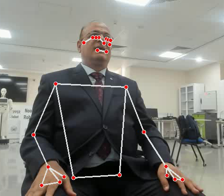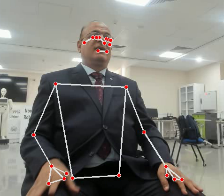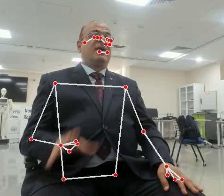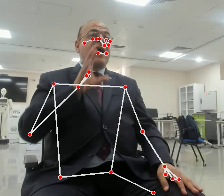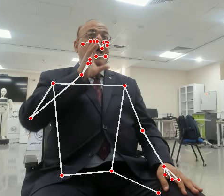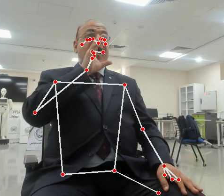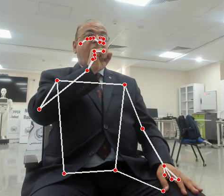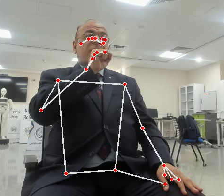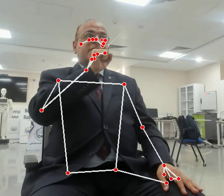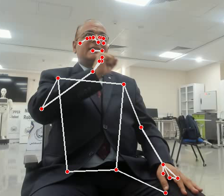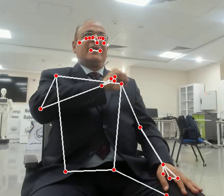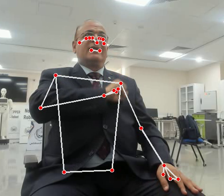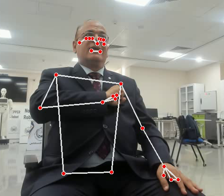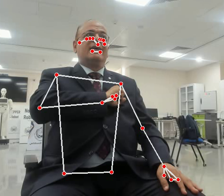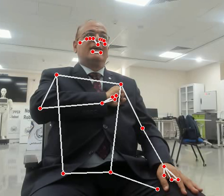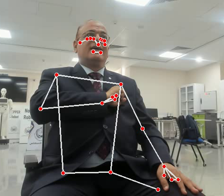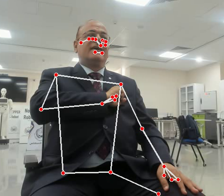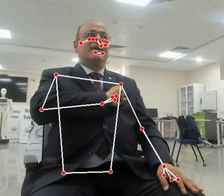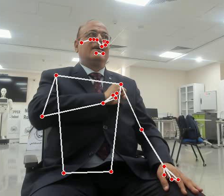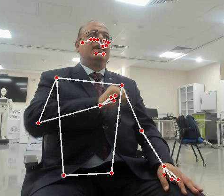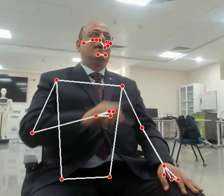fe sark